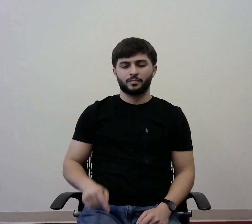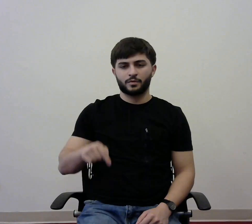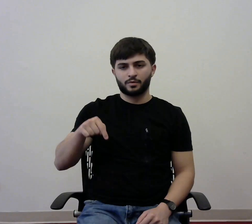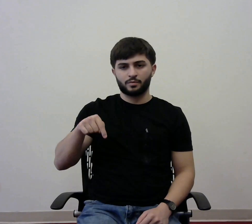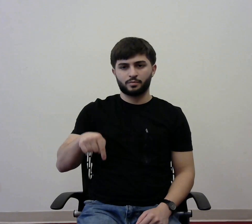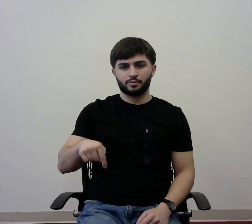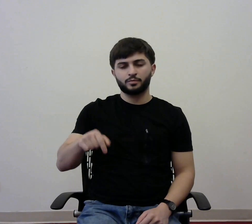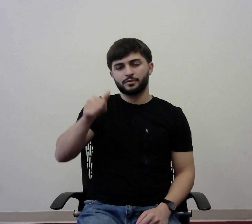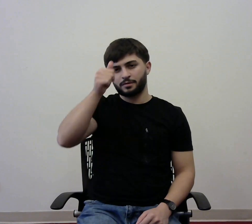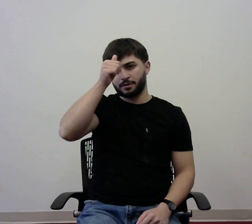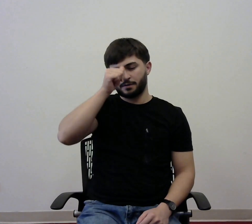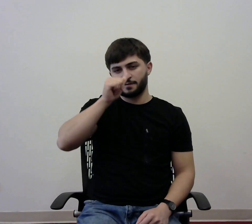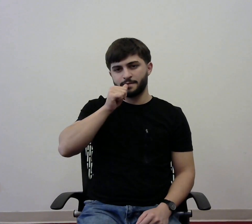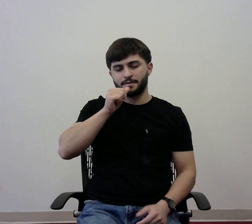bu ay